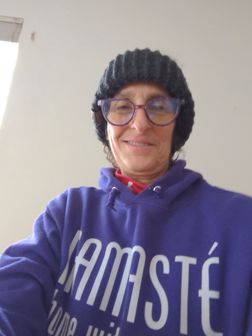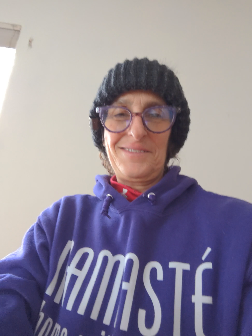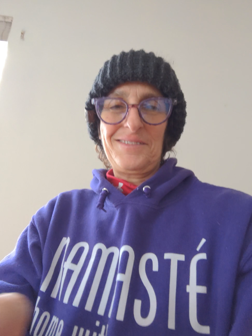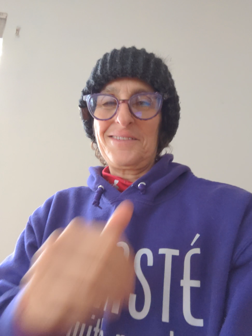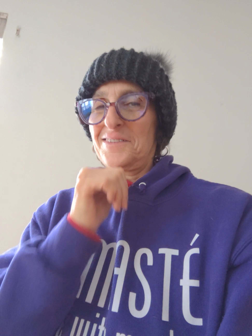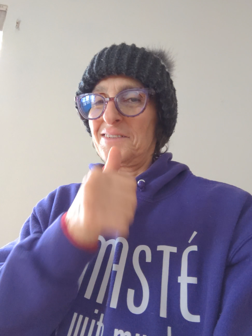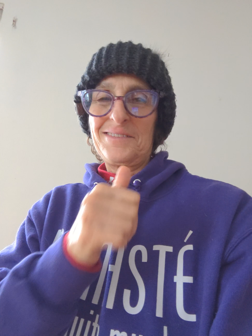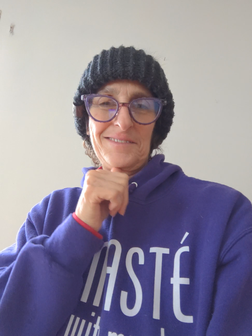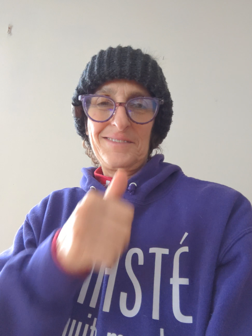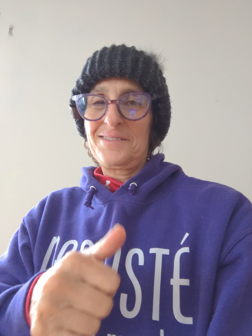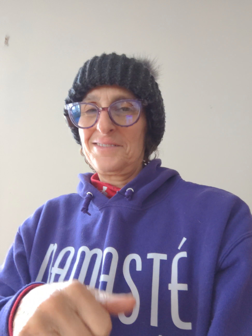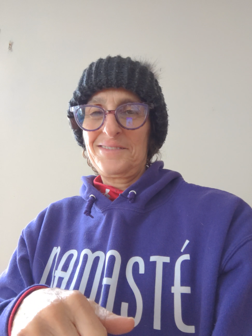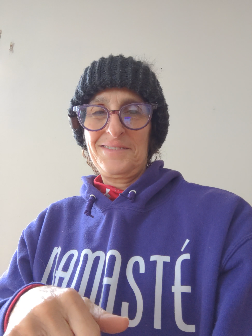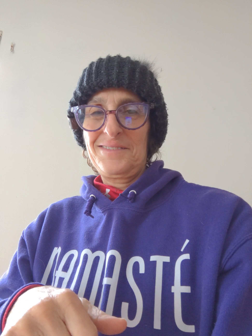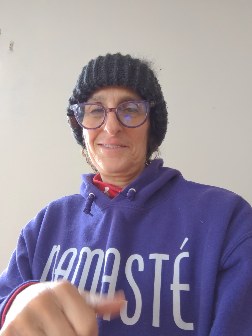not